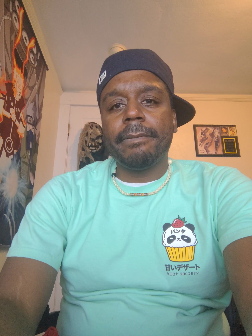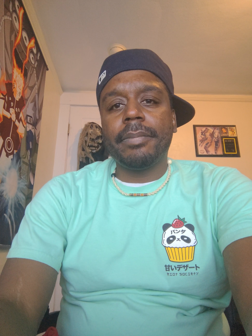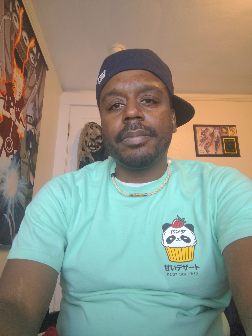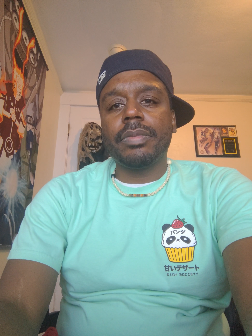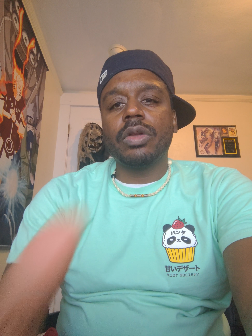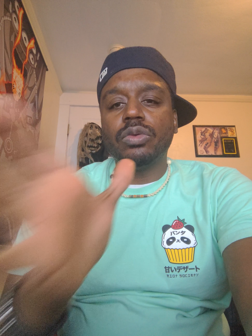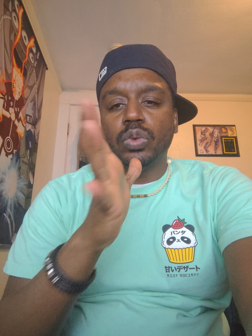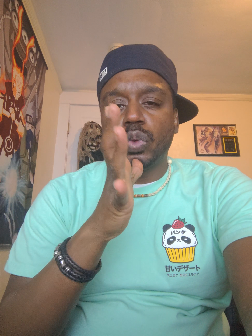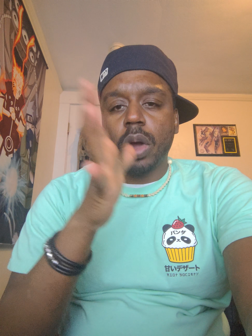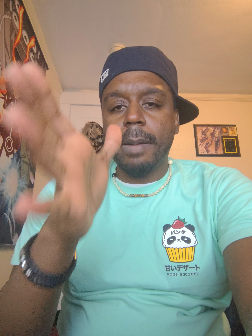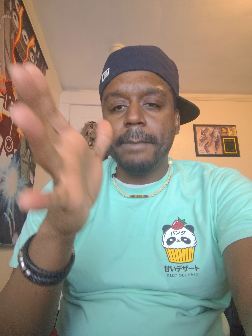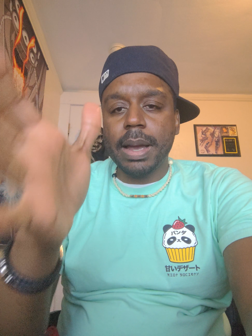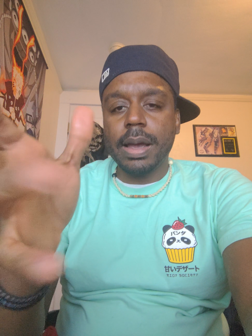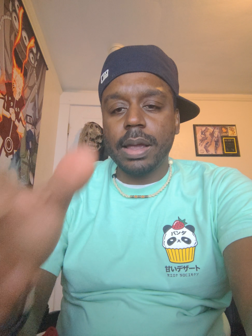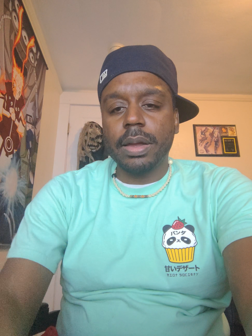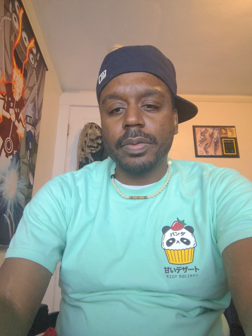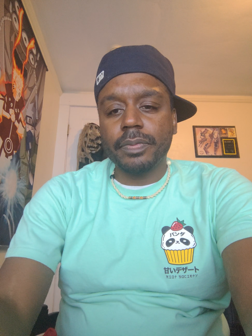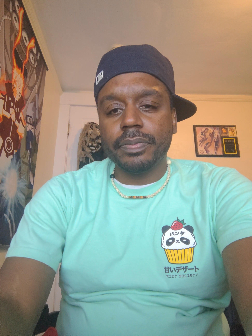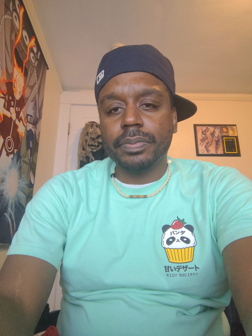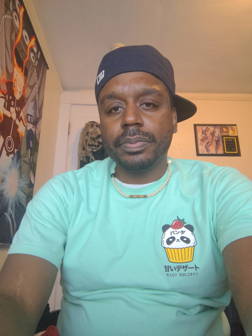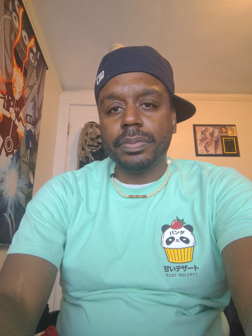grandma